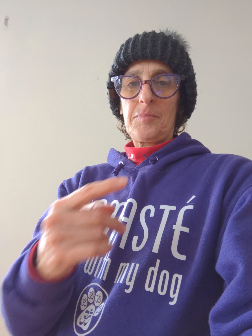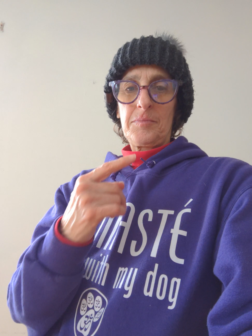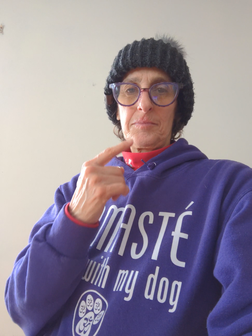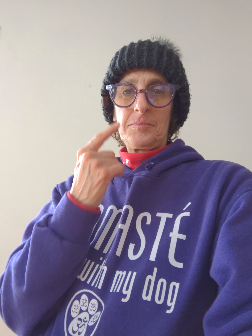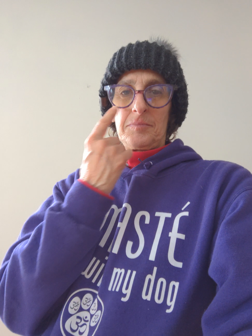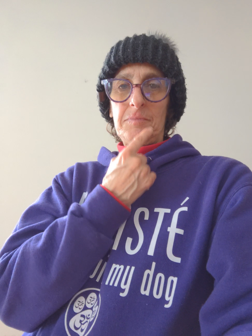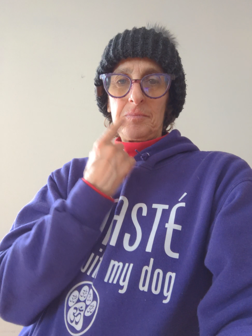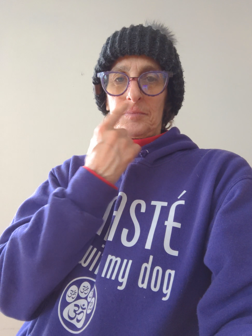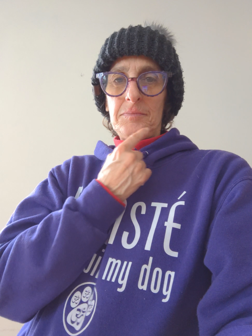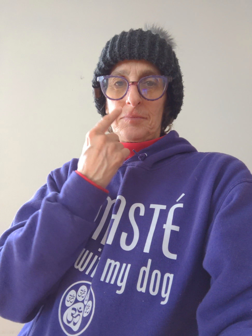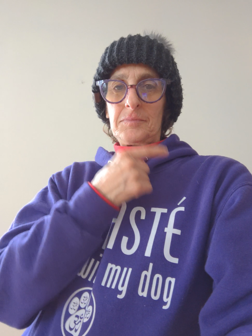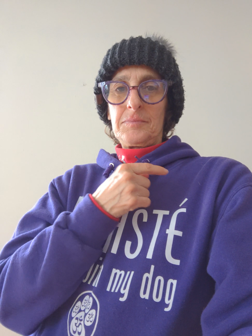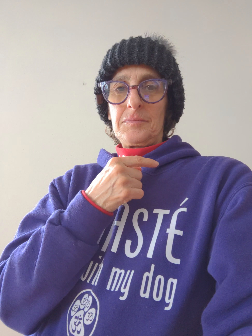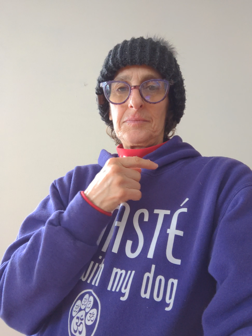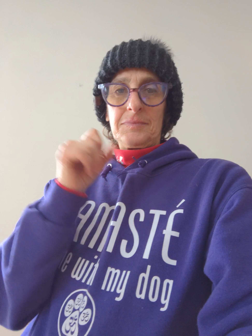mouth